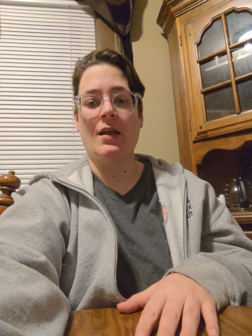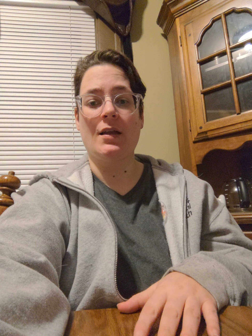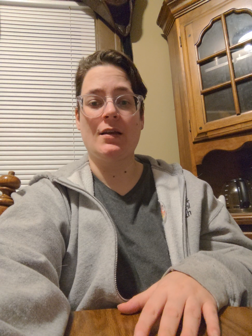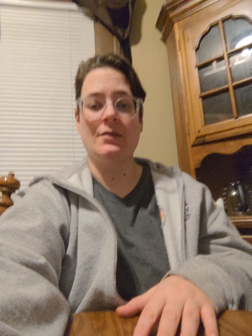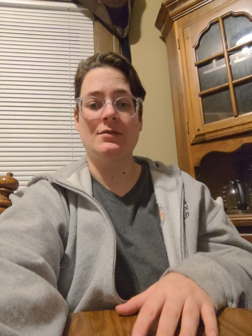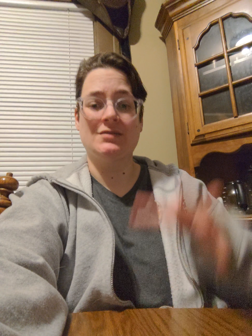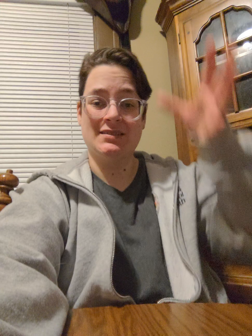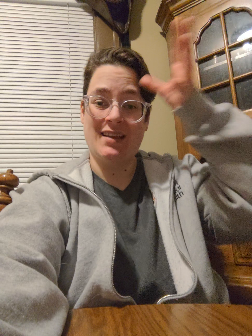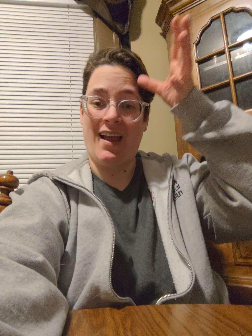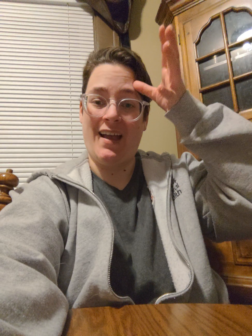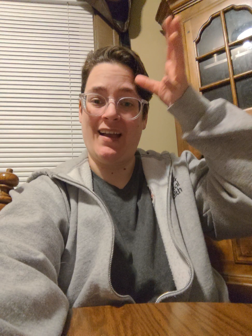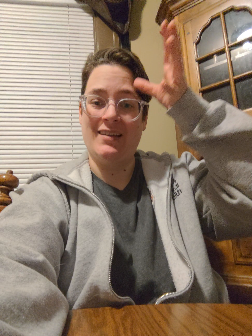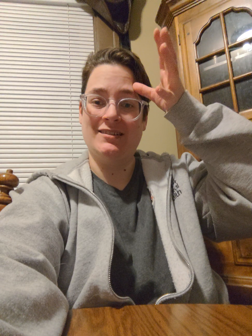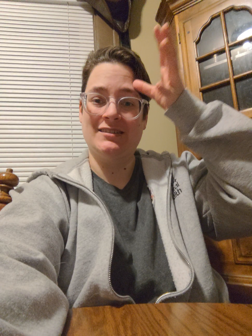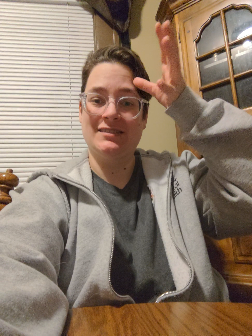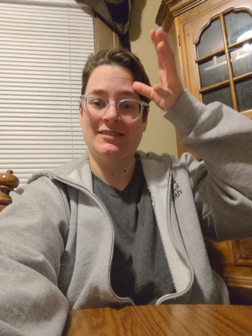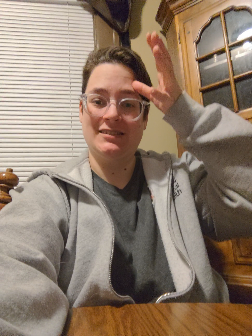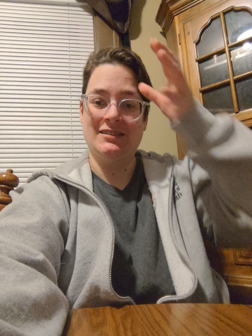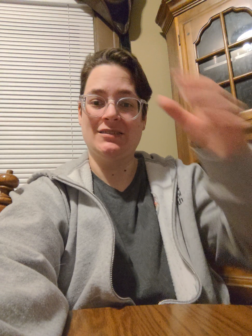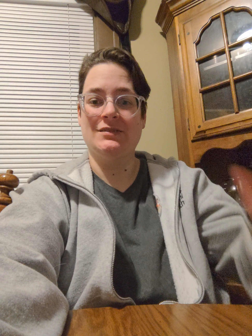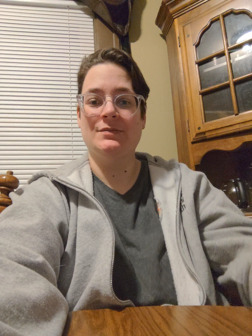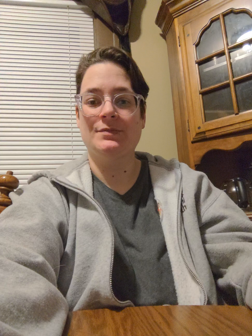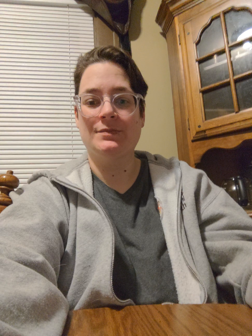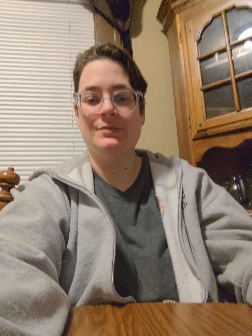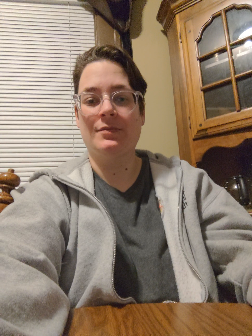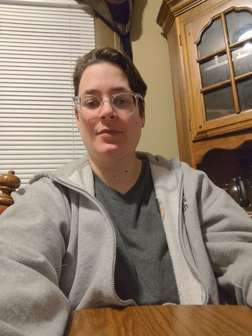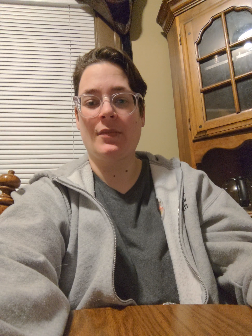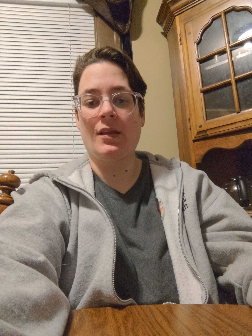dad